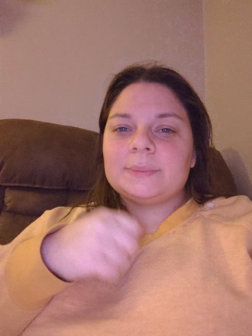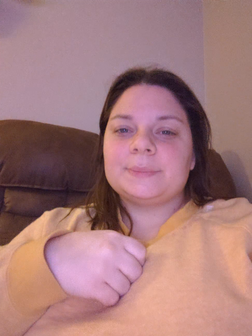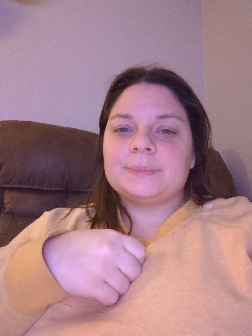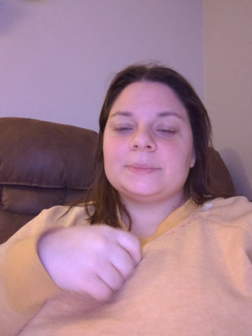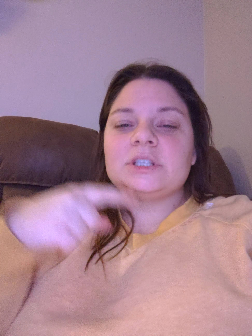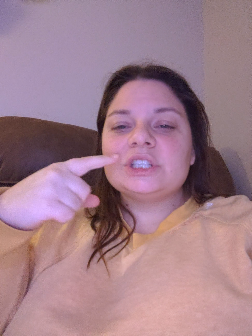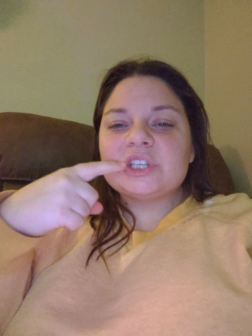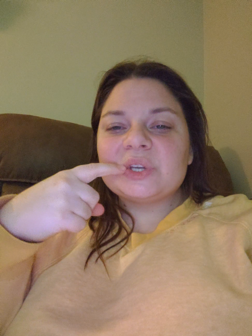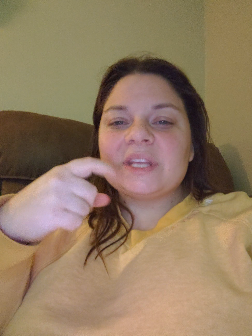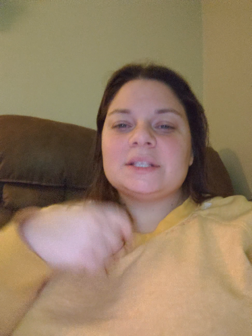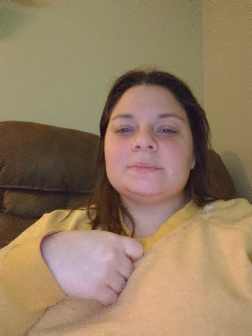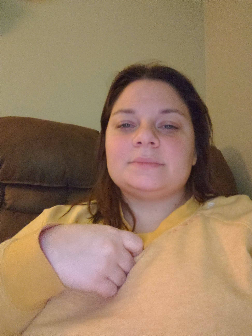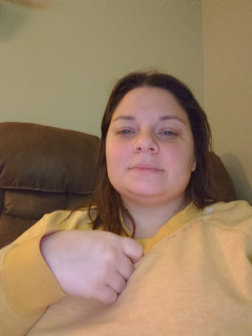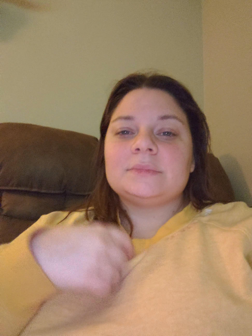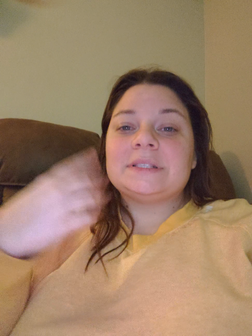tooth